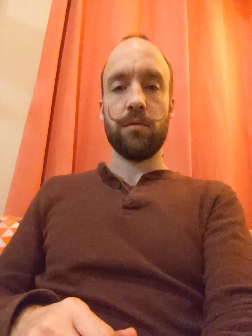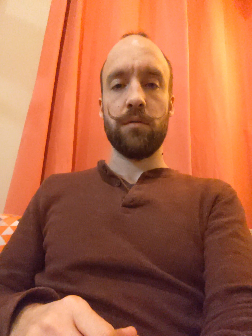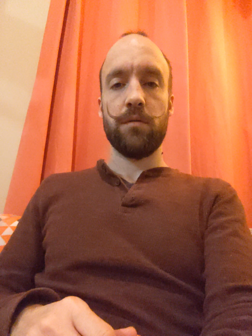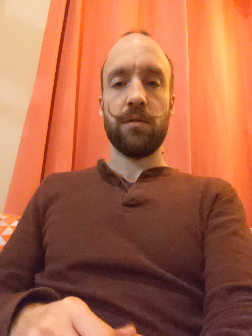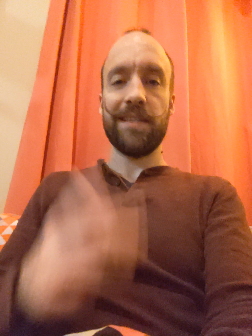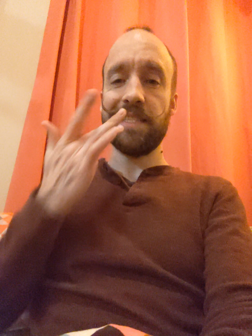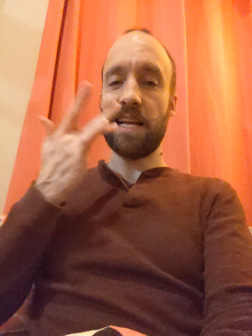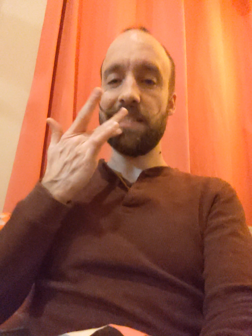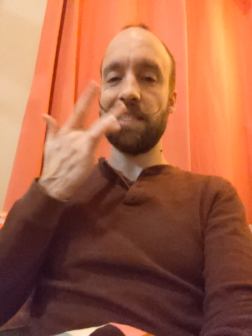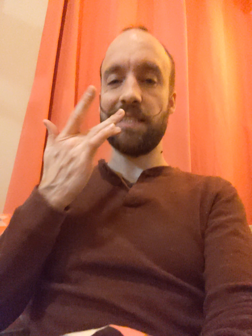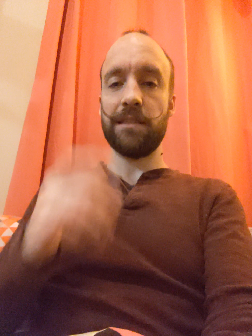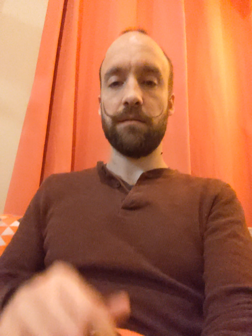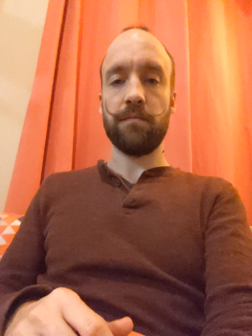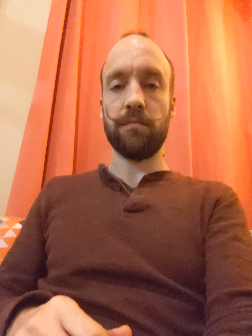taste